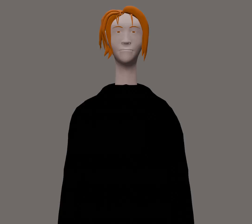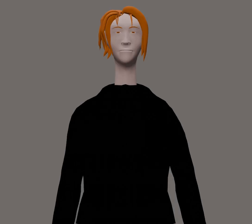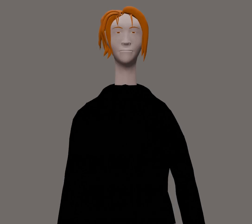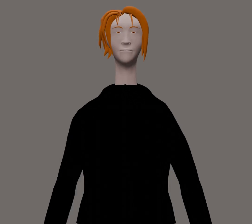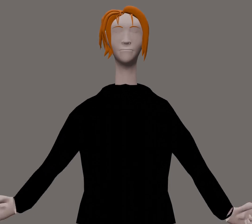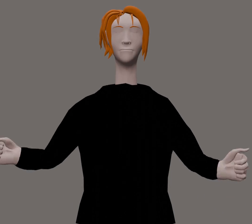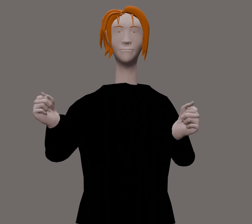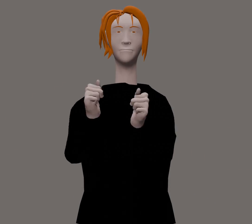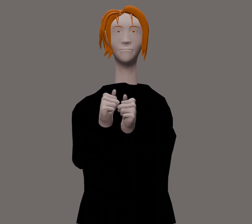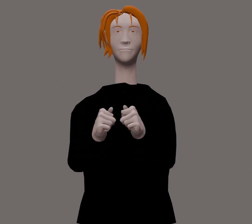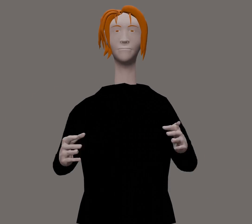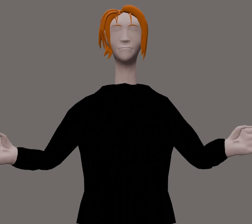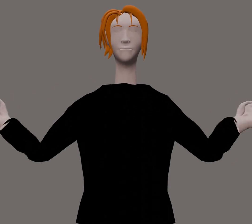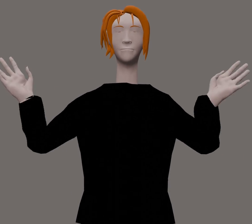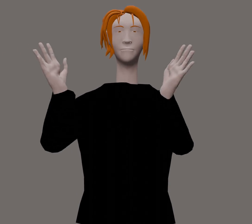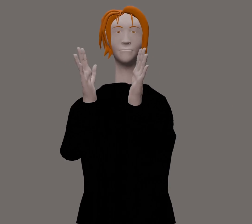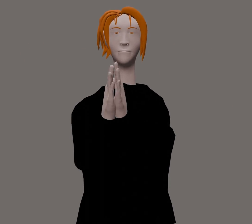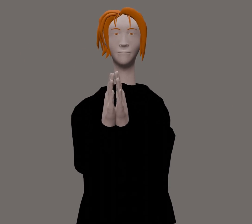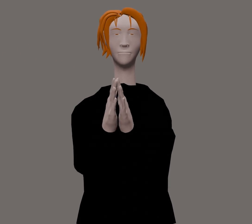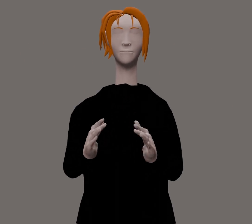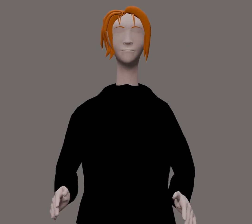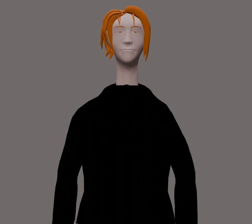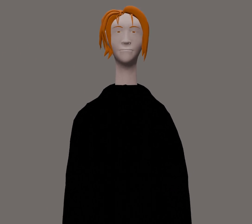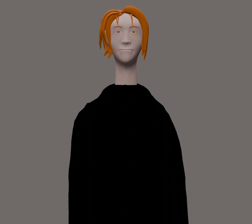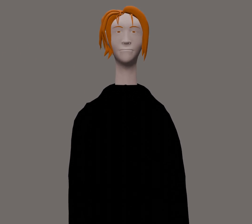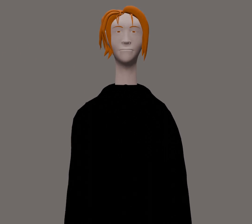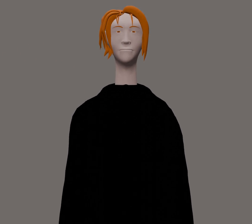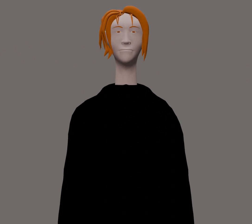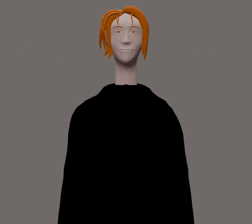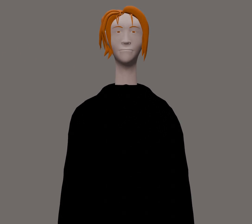Brawl